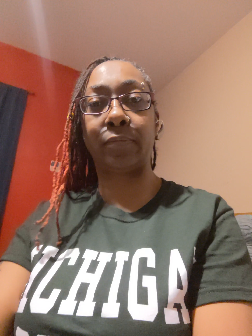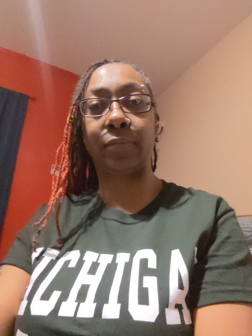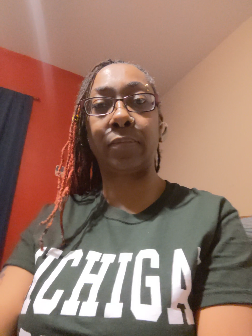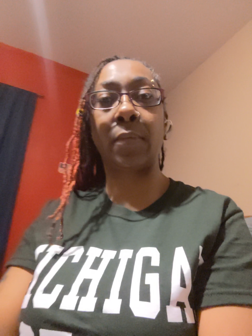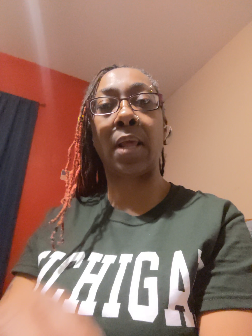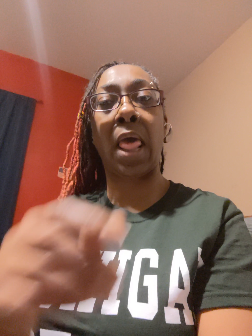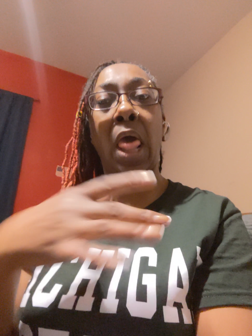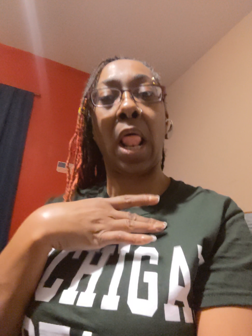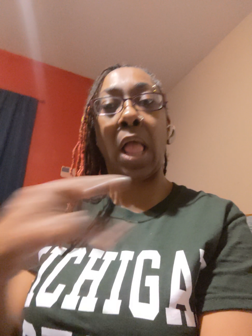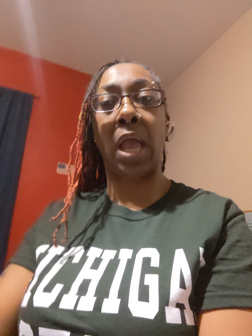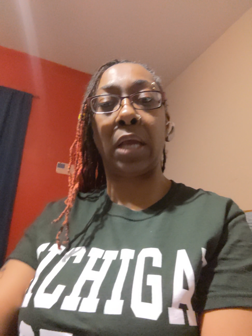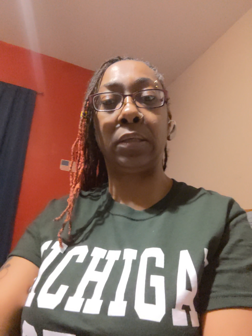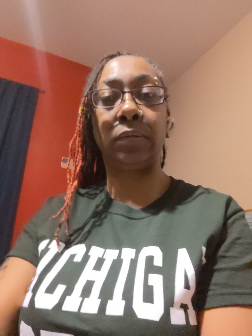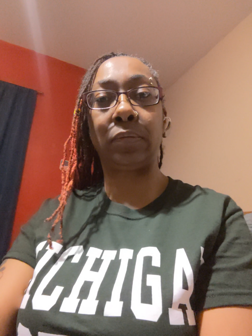like